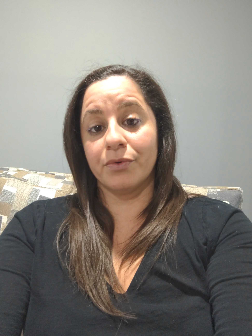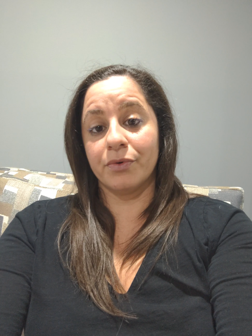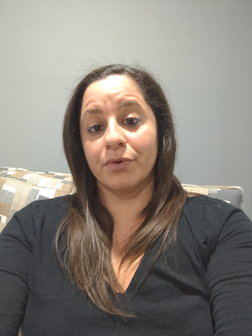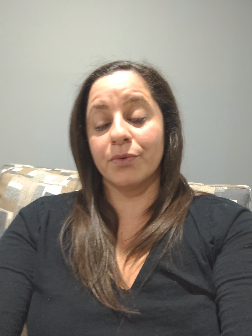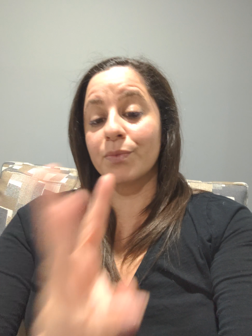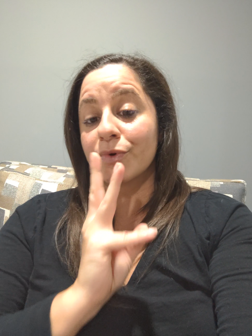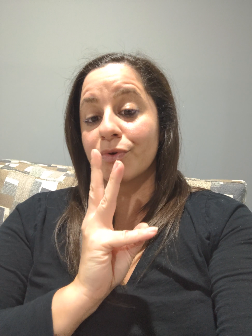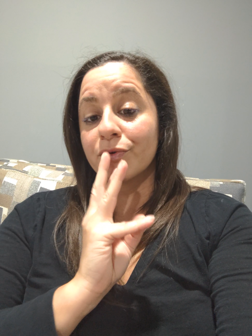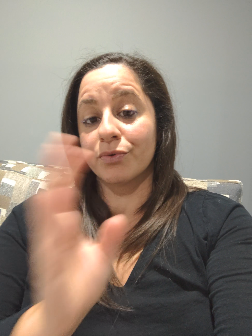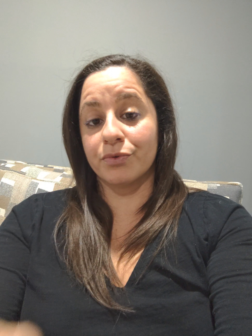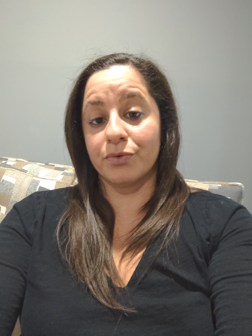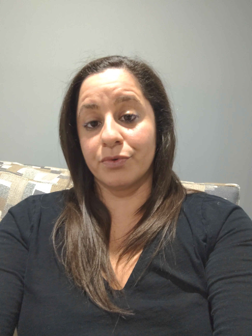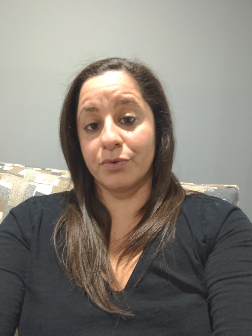water